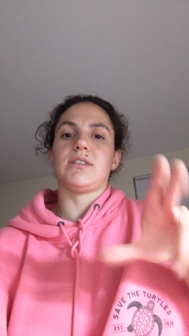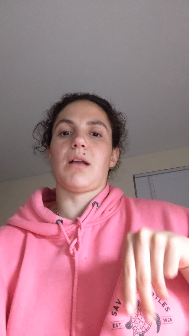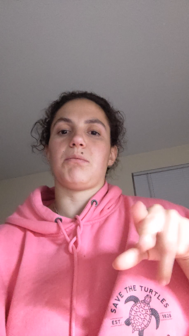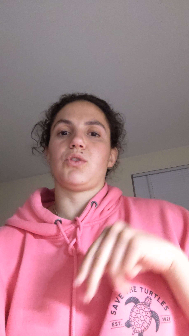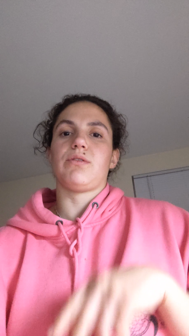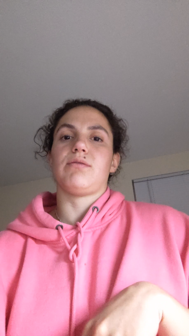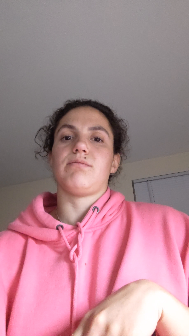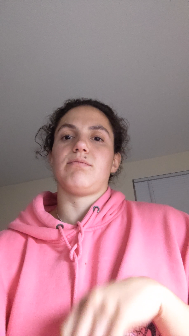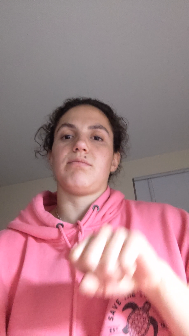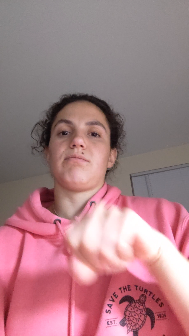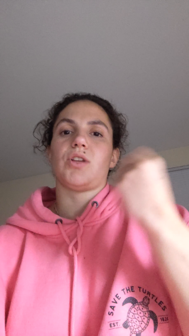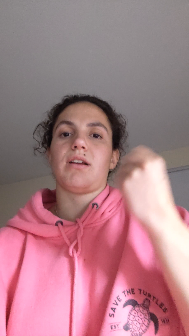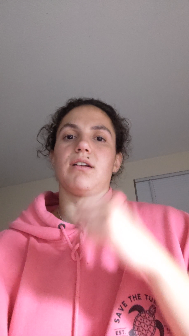break